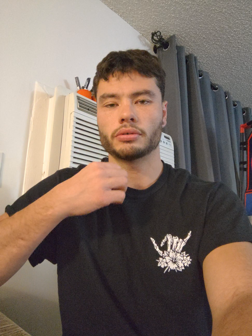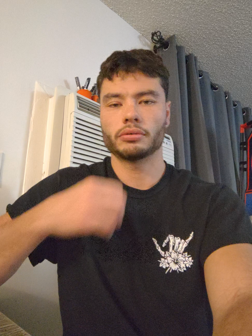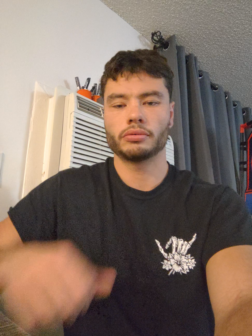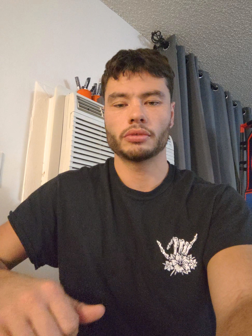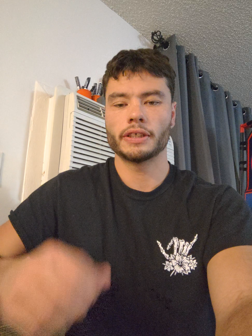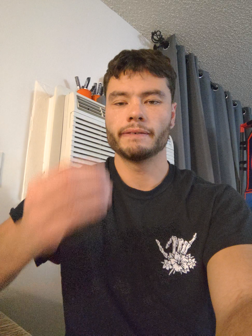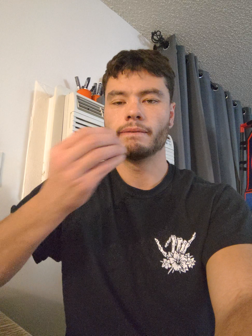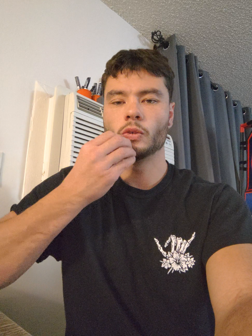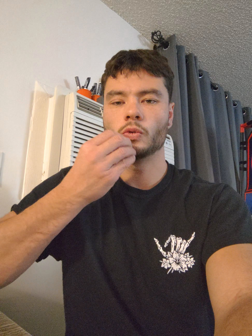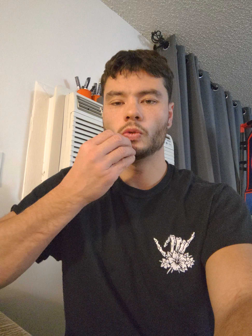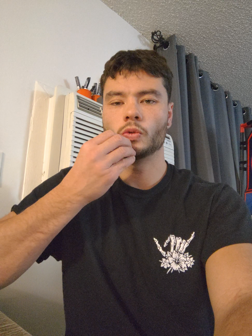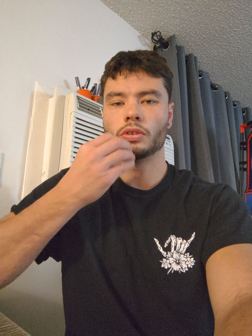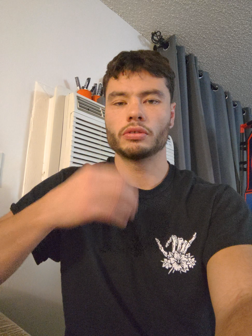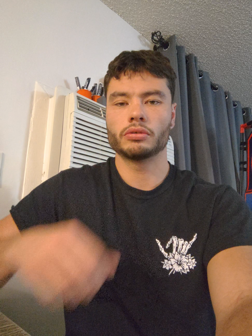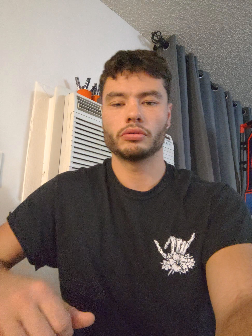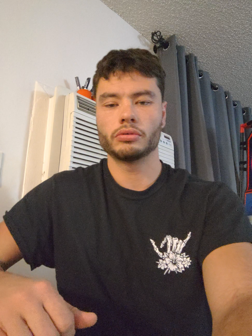food